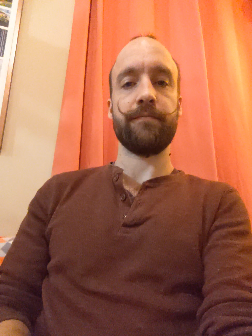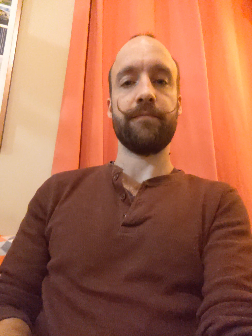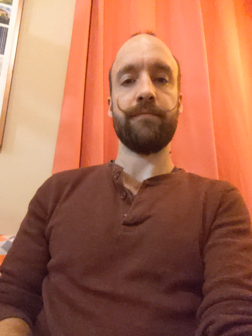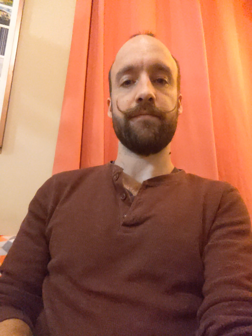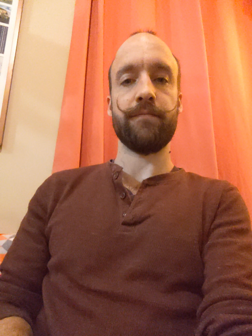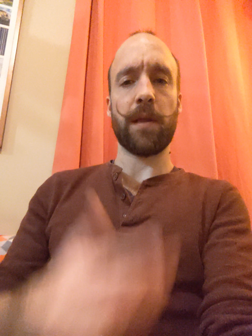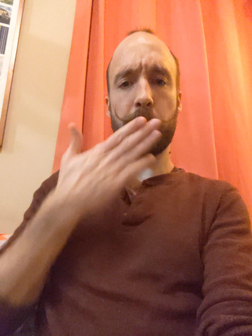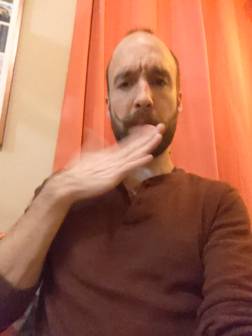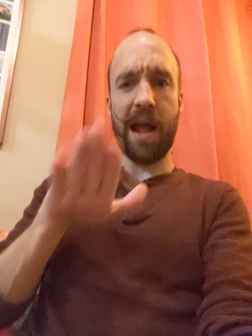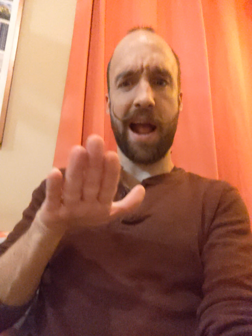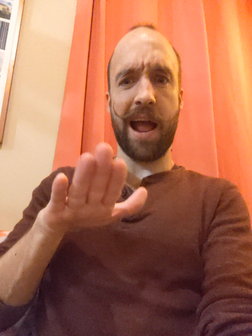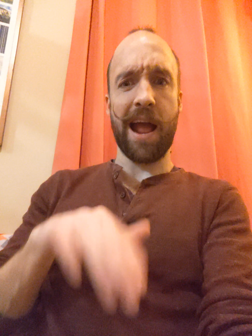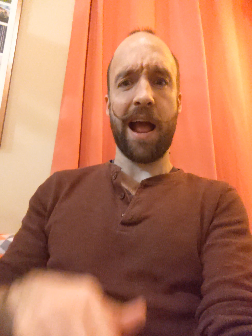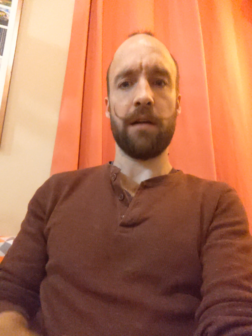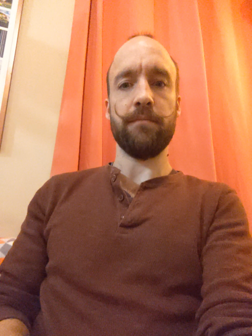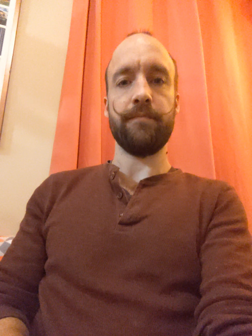bad